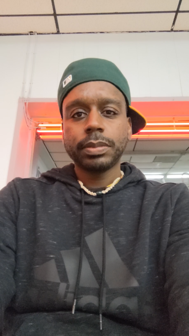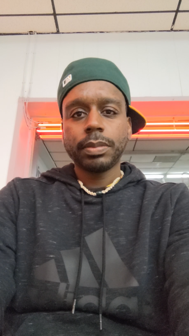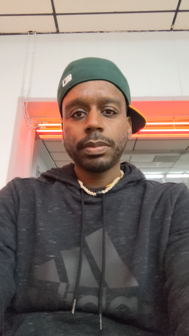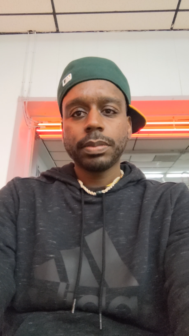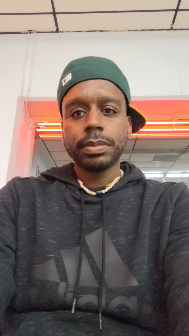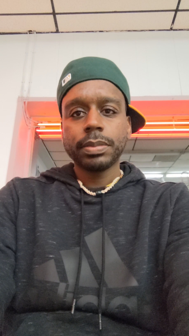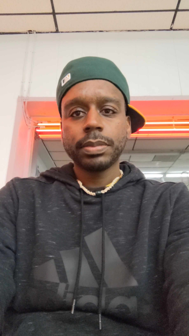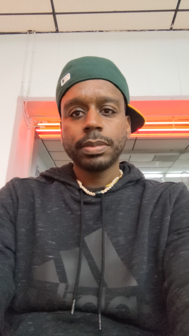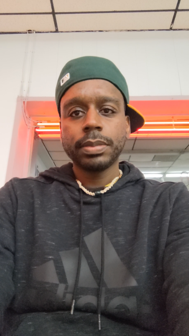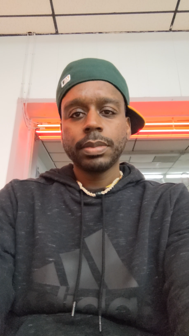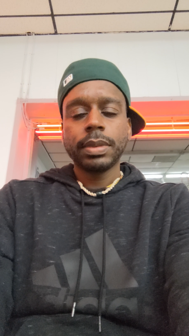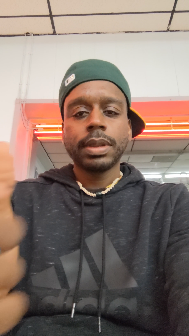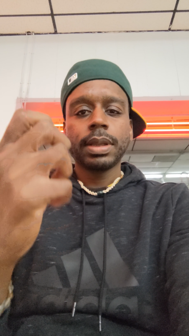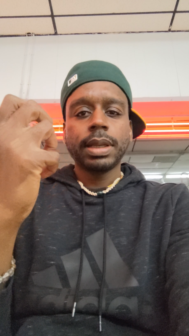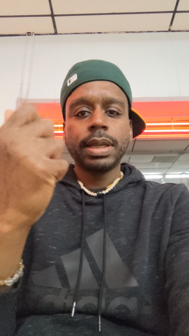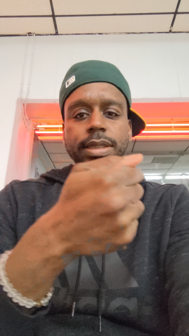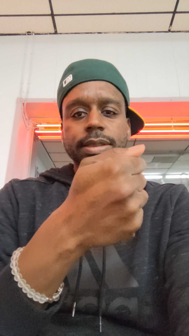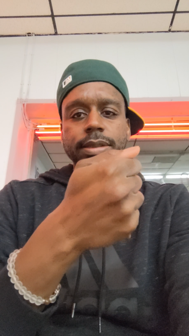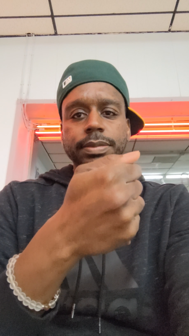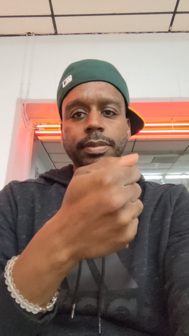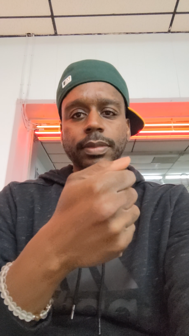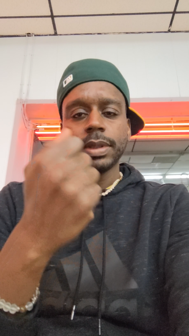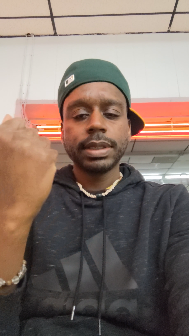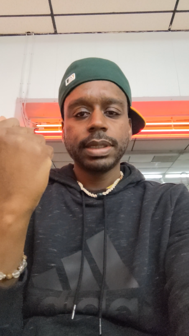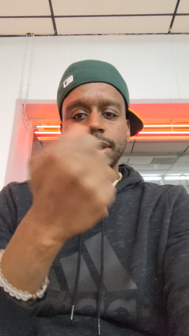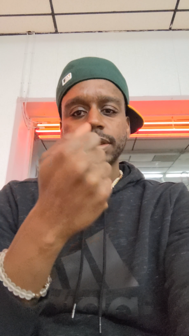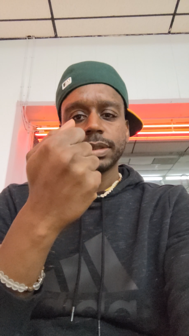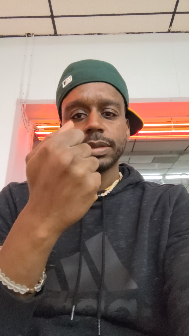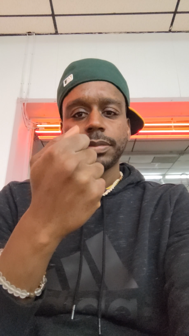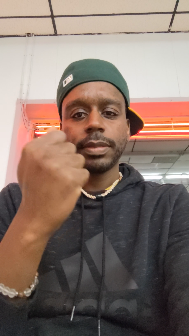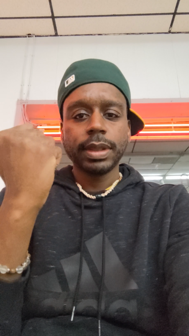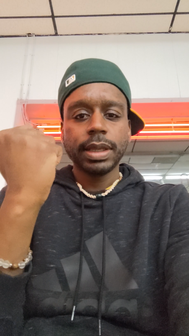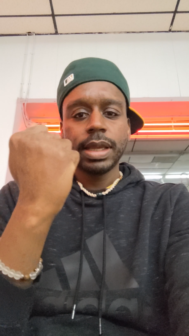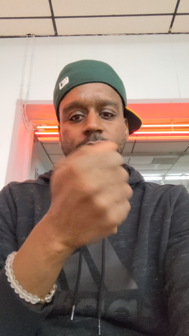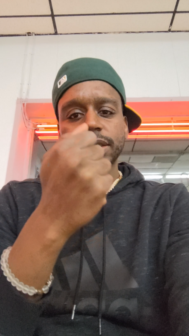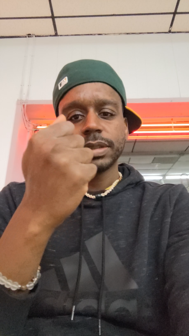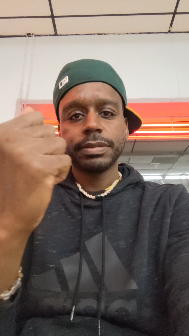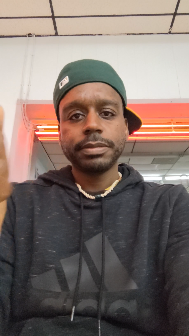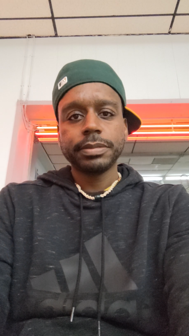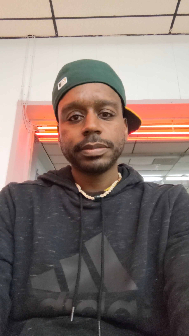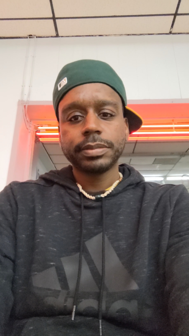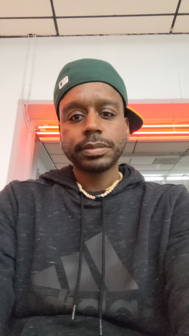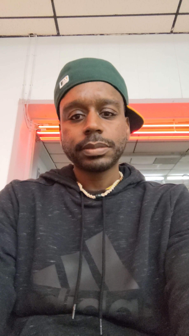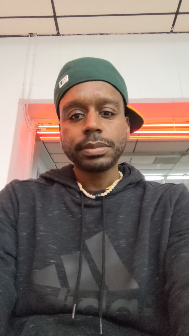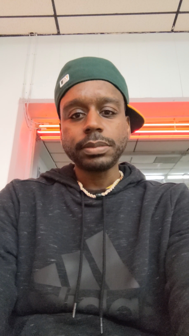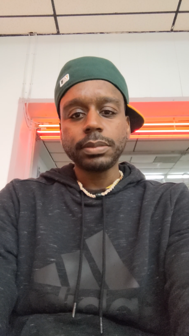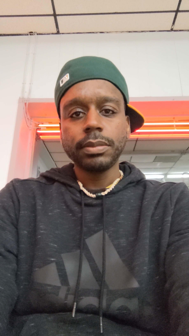hit